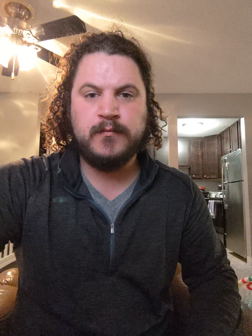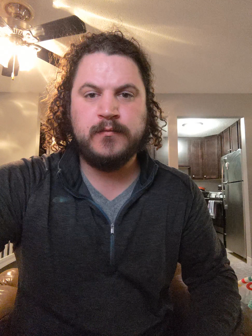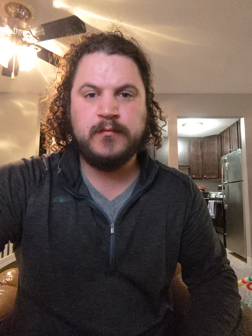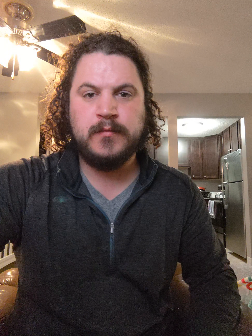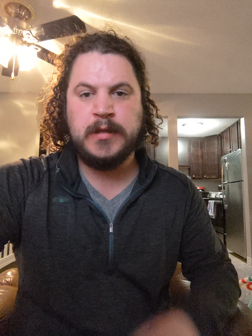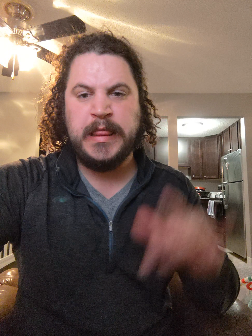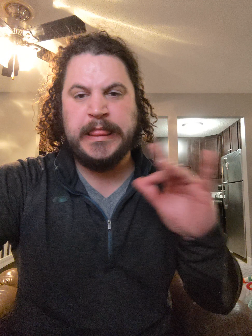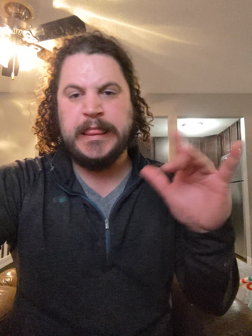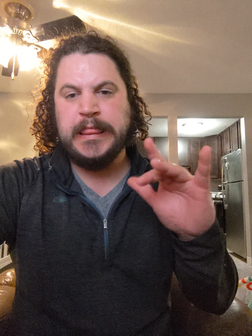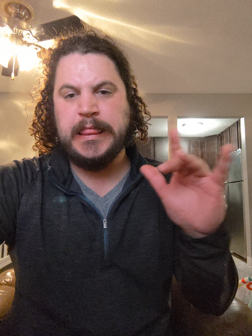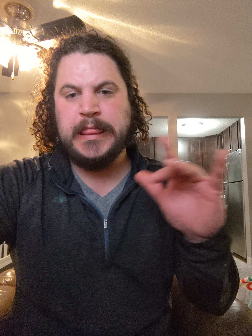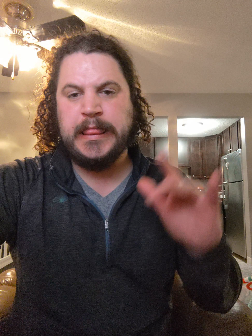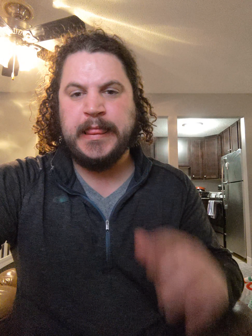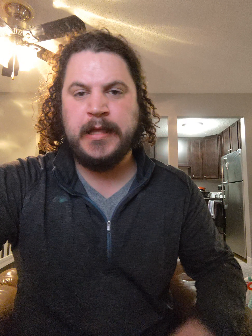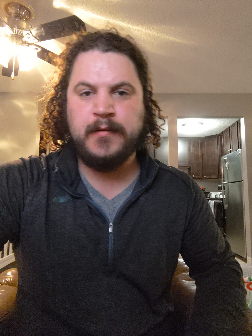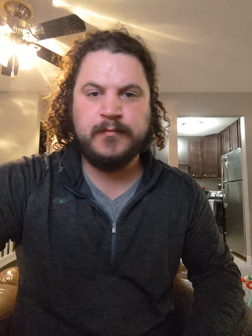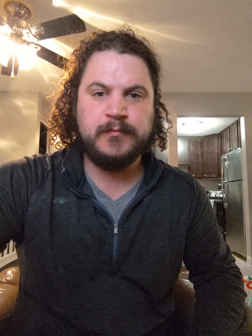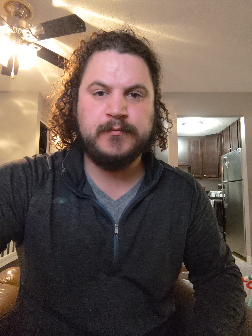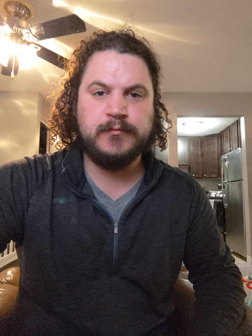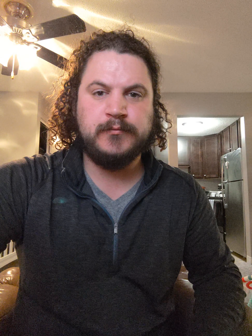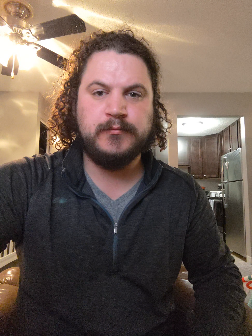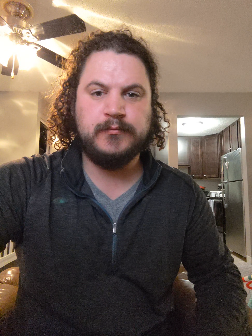yucky